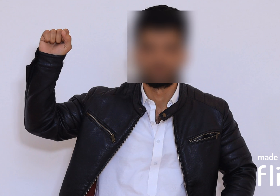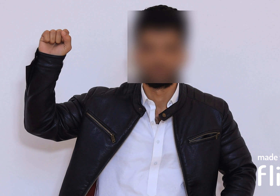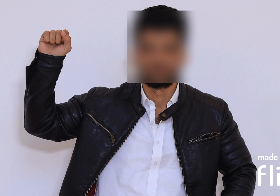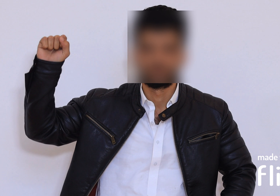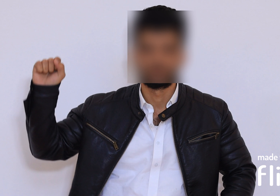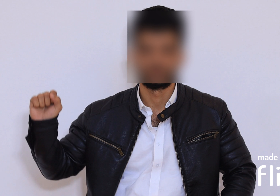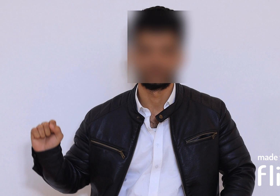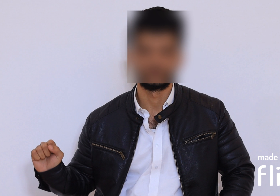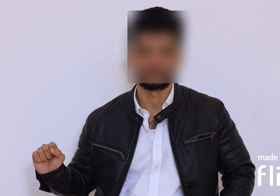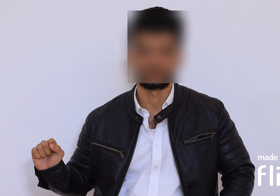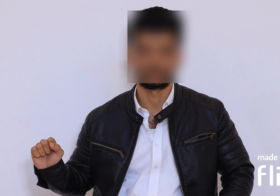آ